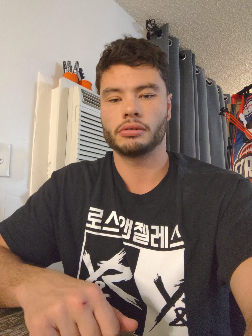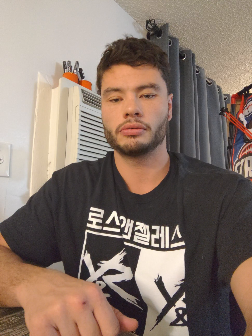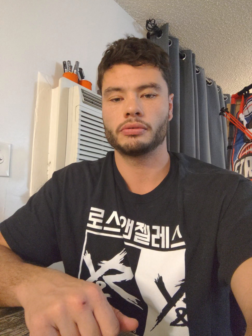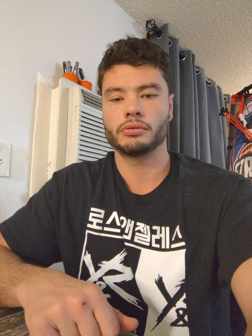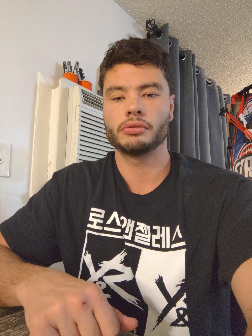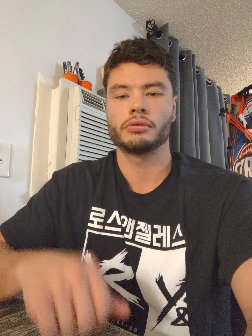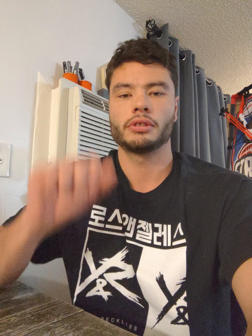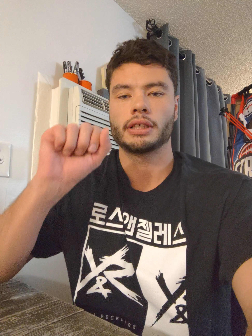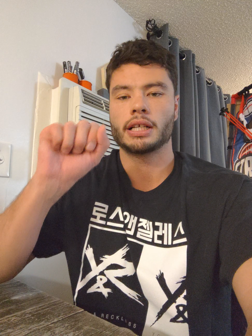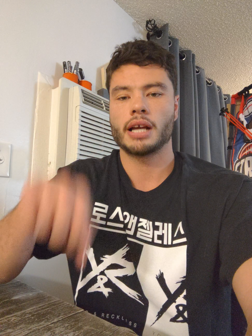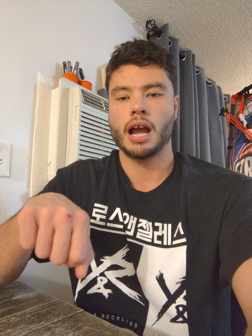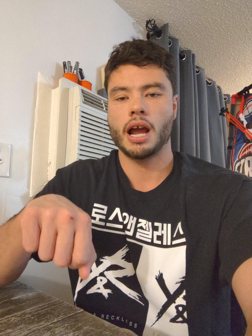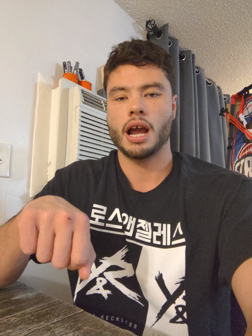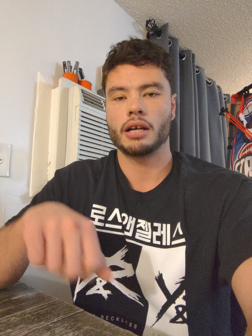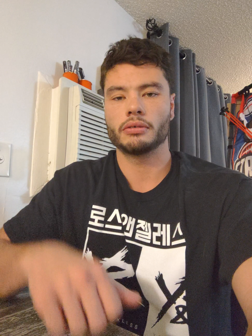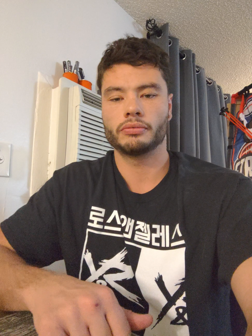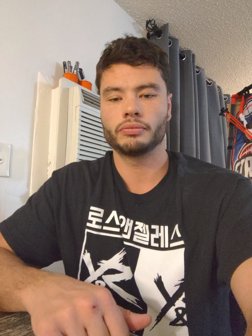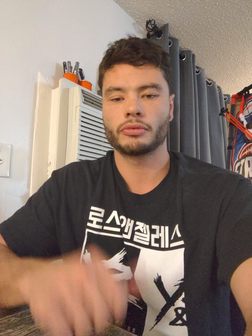can